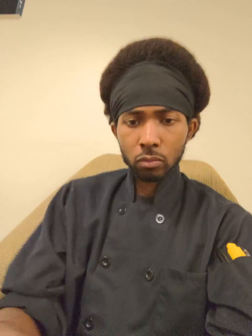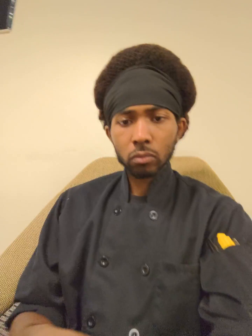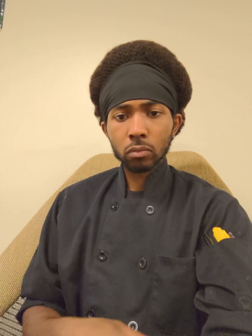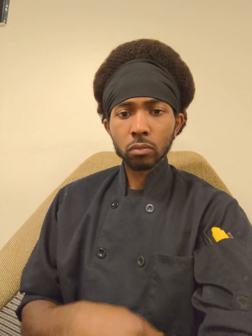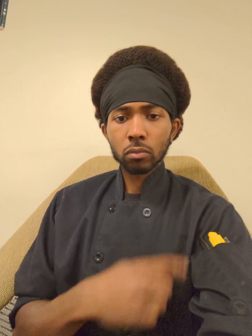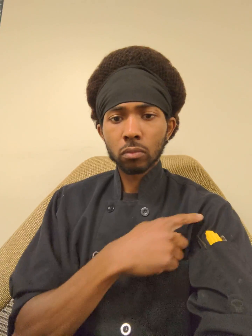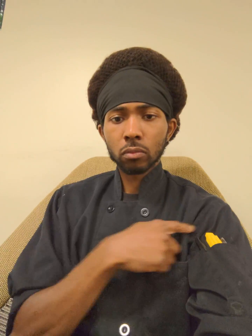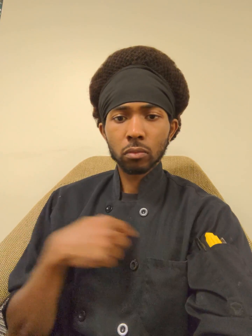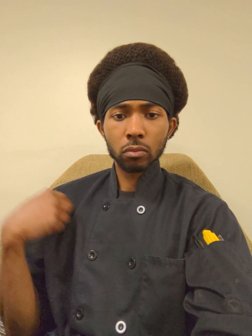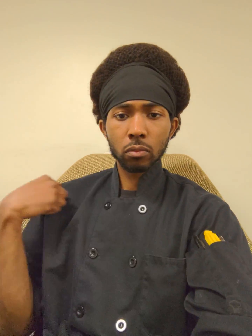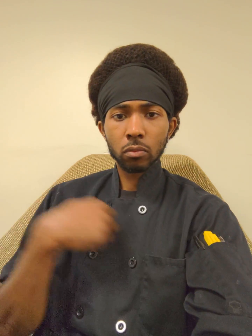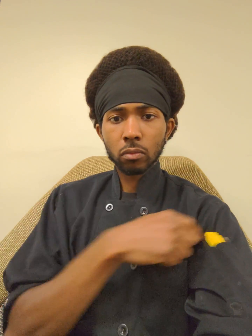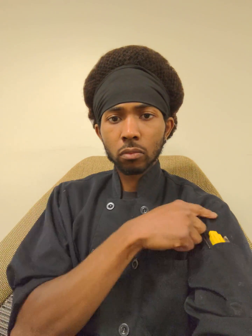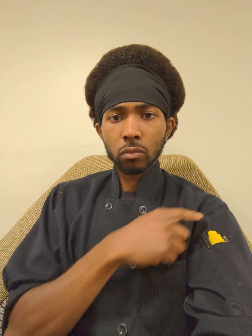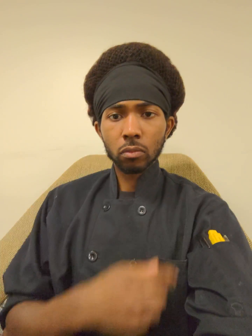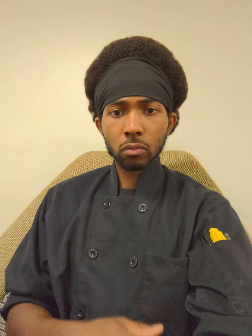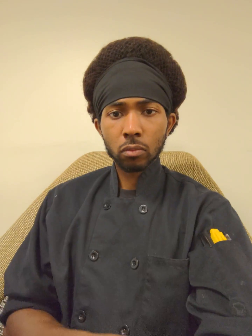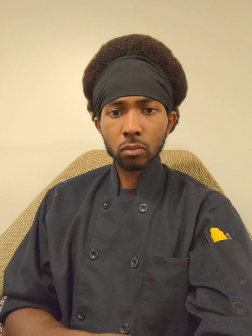bib